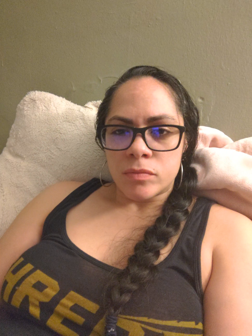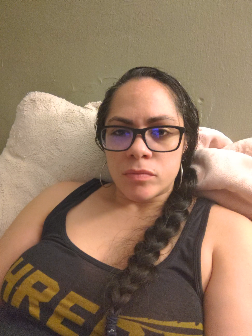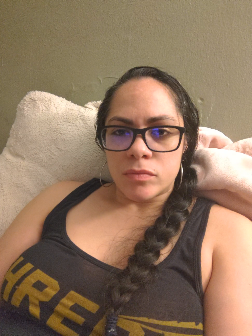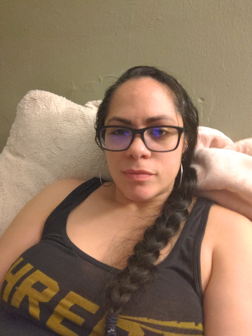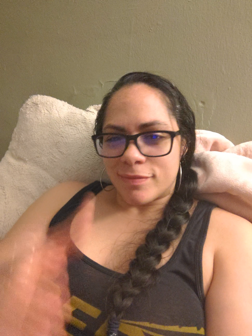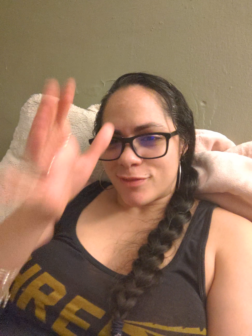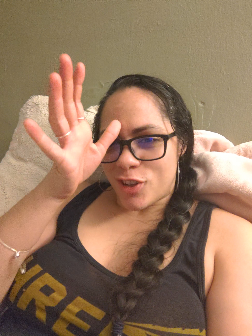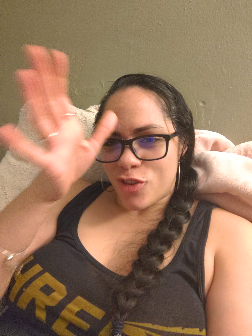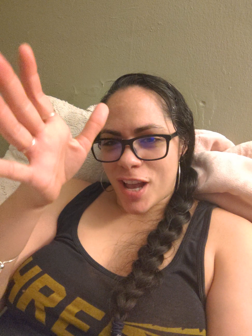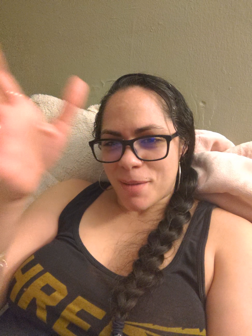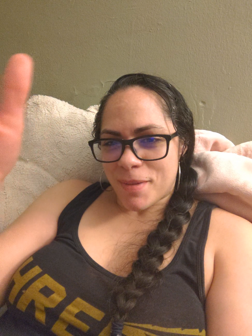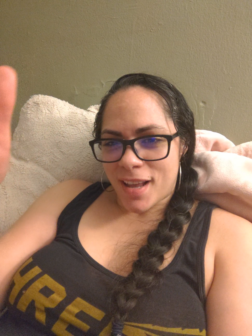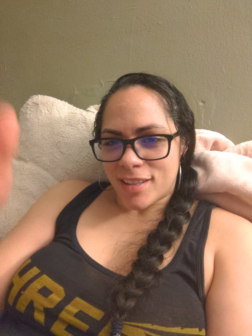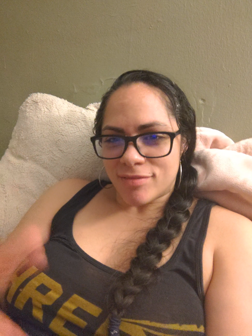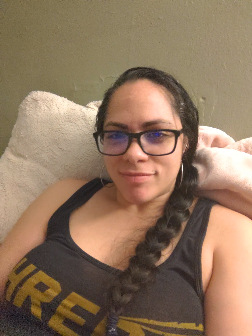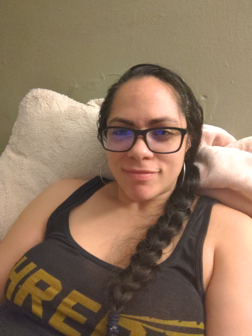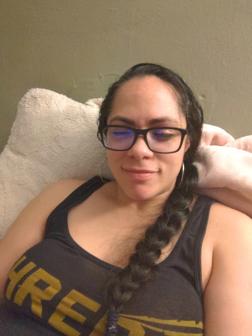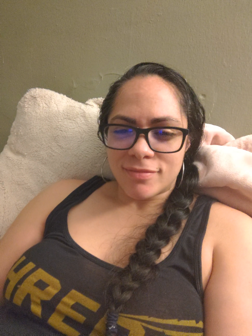grandpa